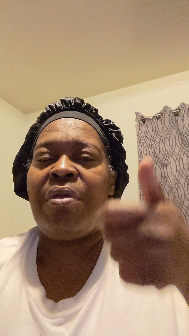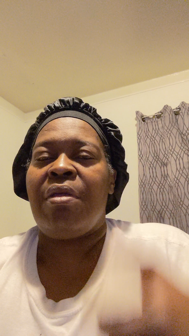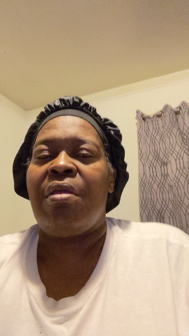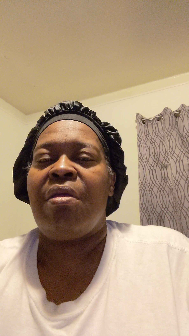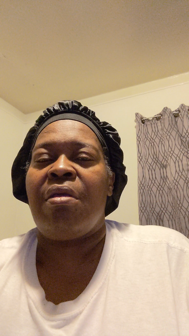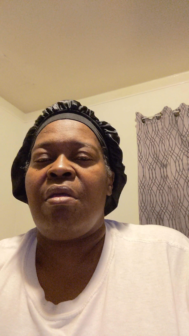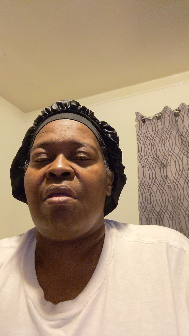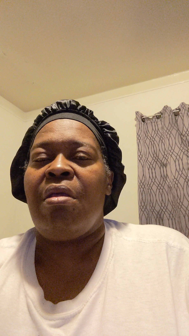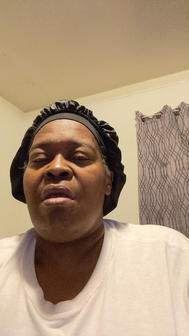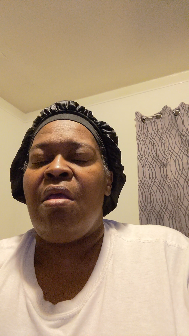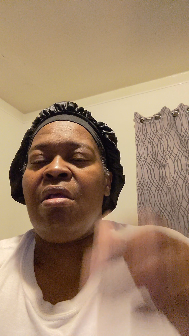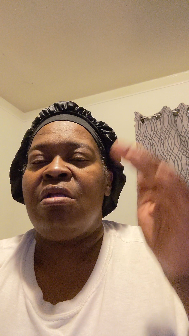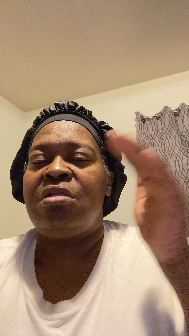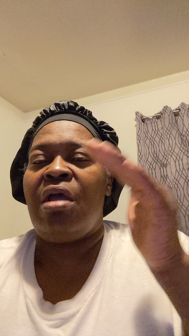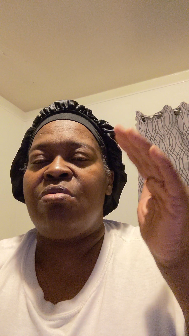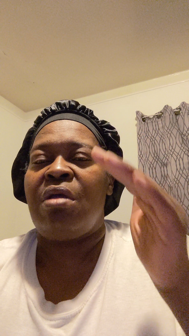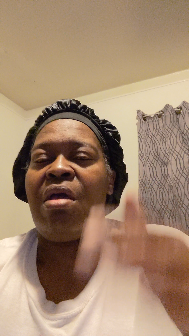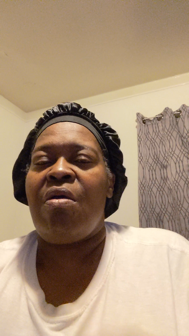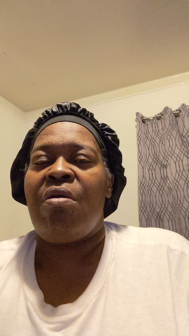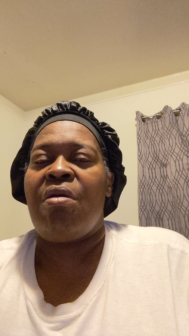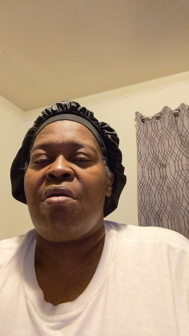downtown